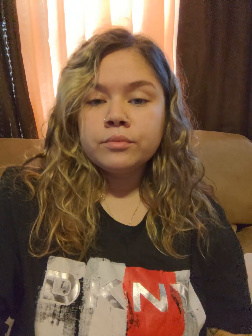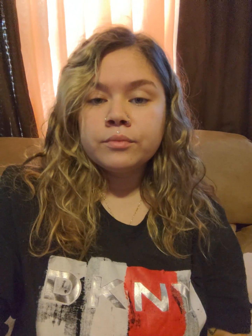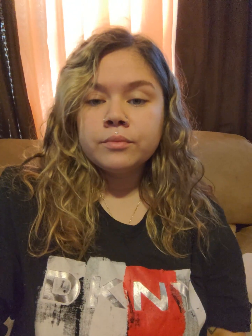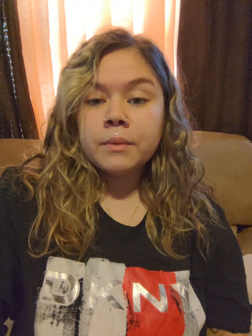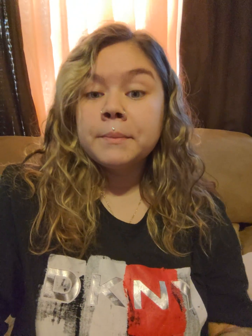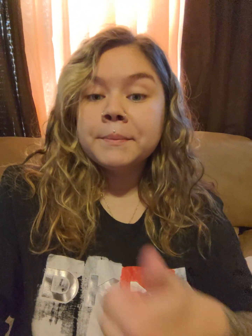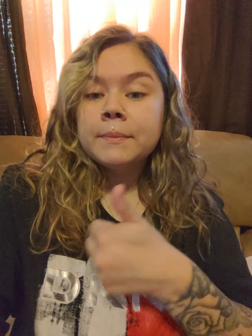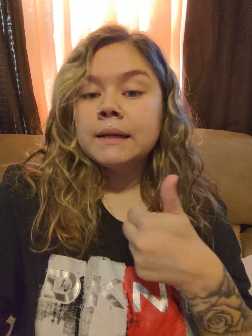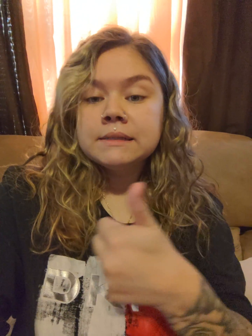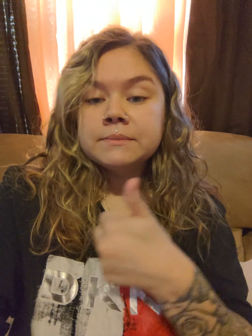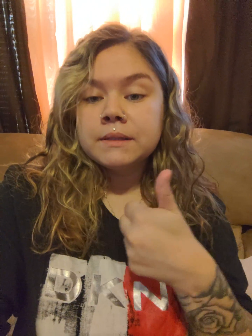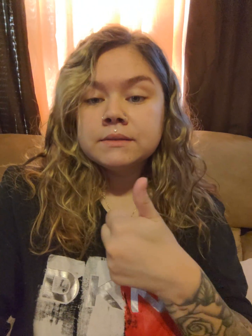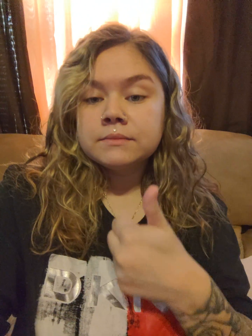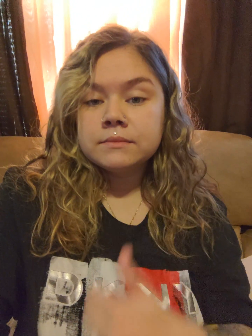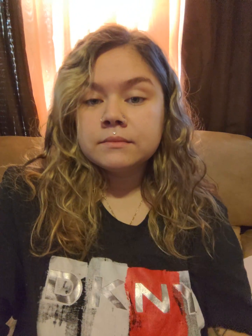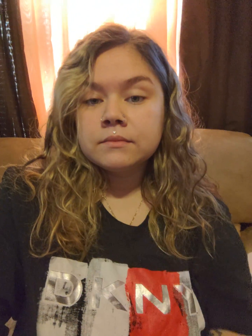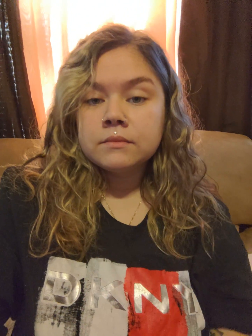basement